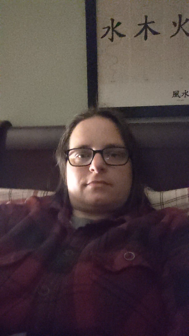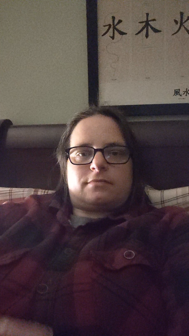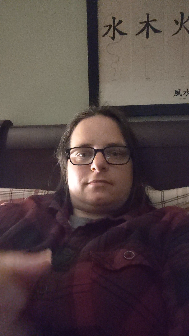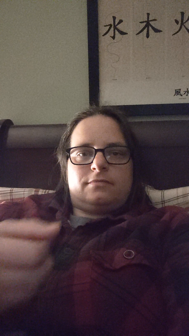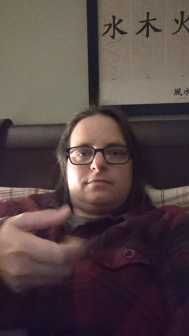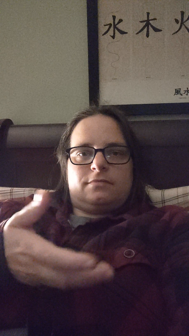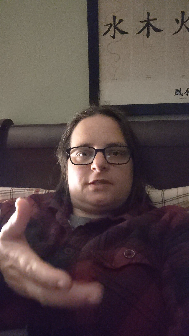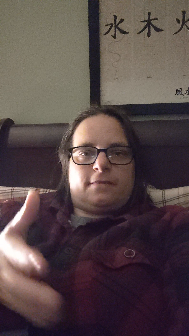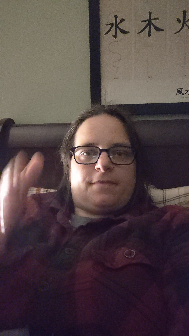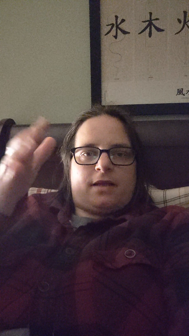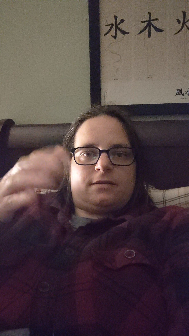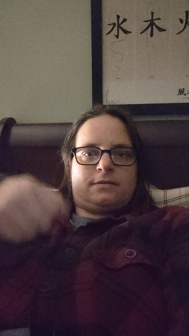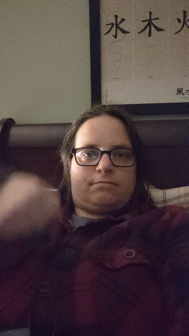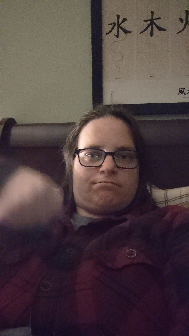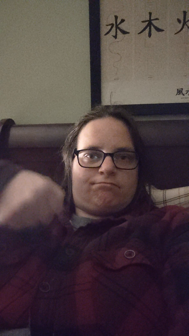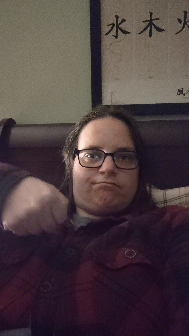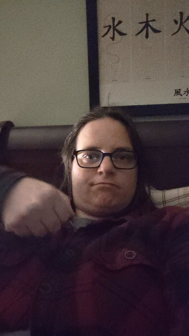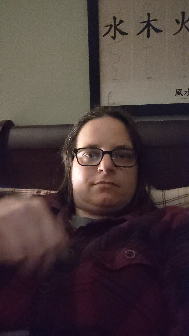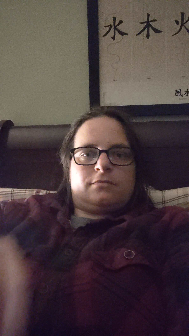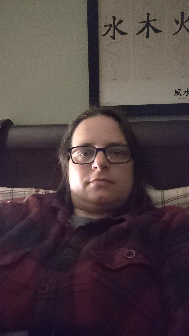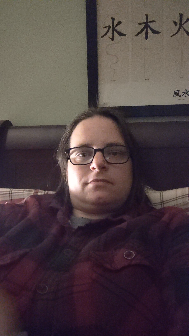bucket